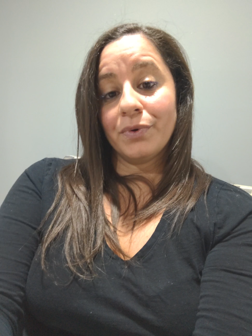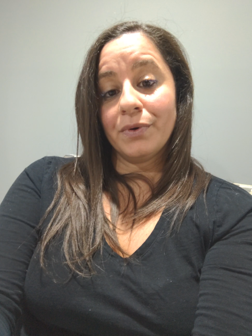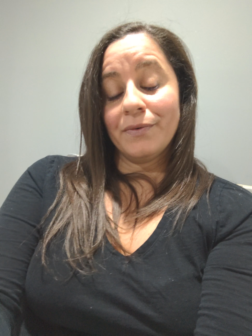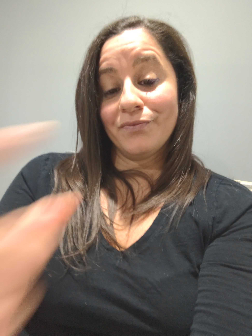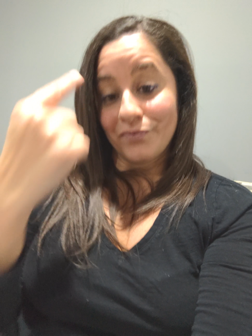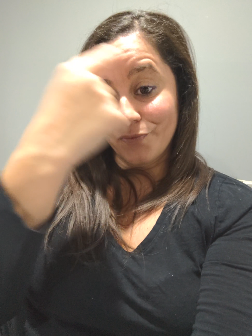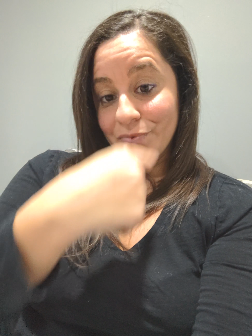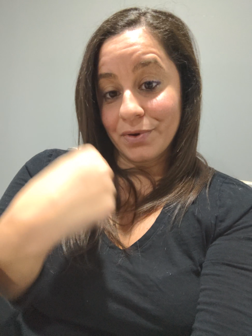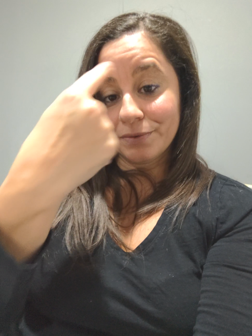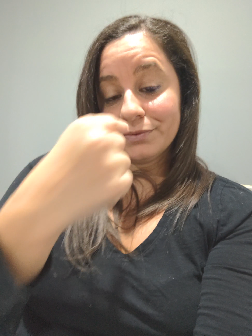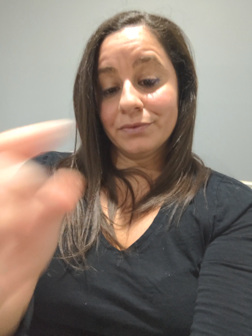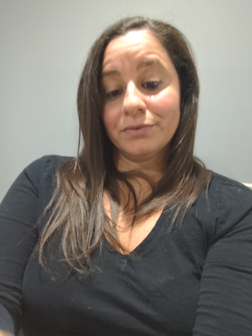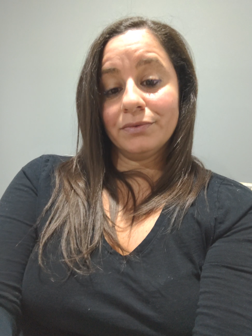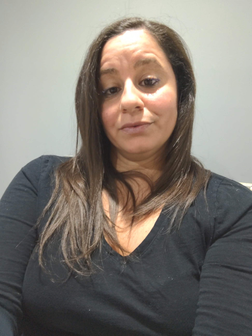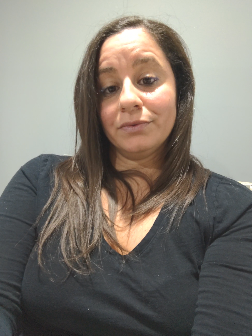face